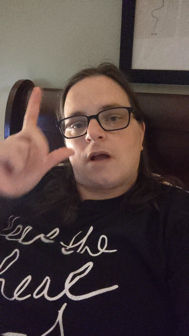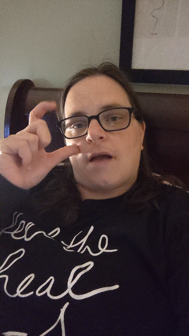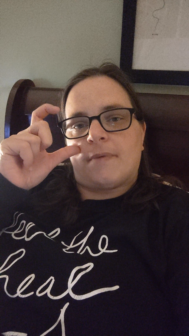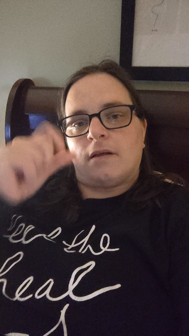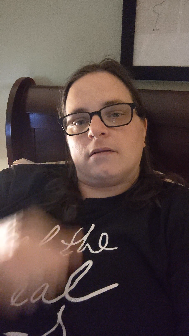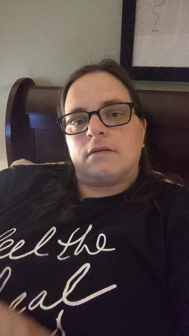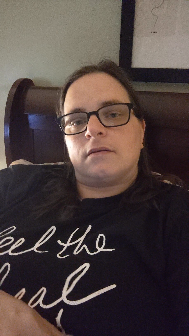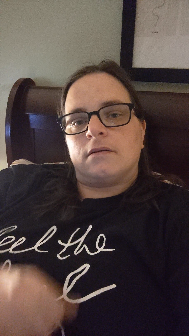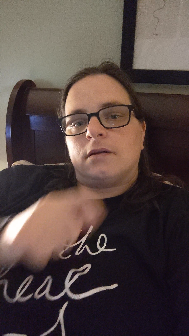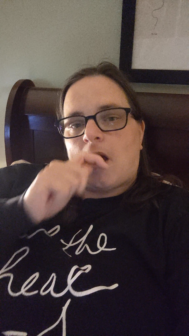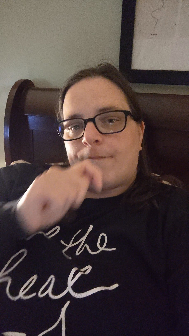popsicle